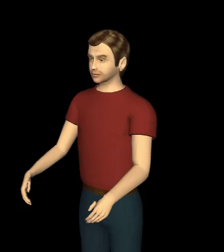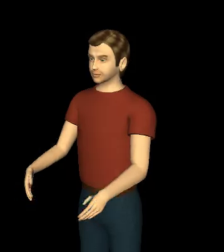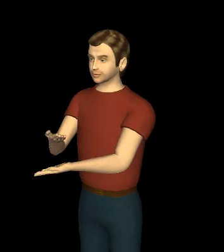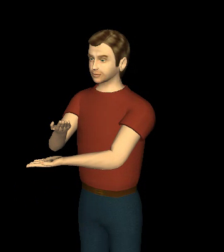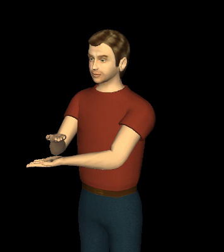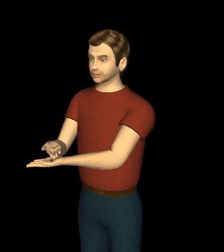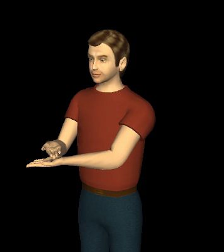يثبت